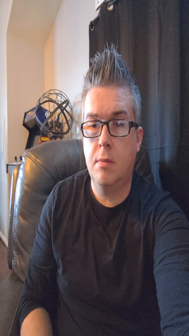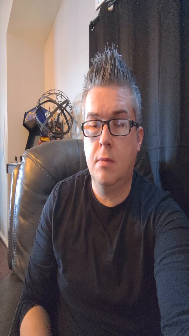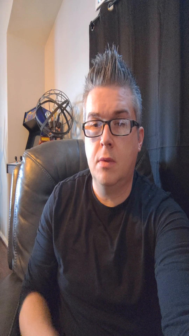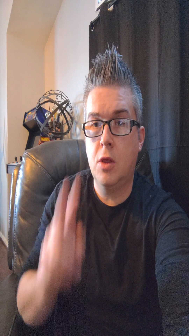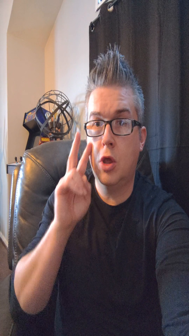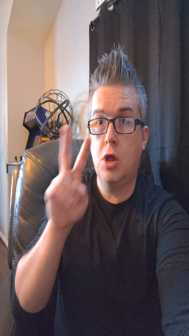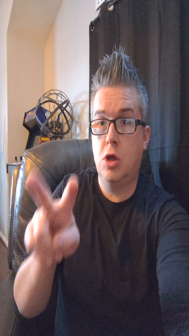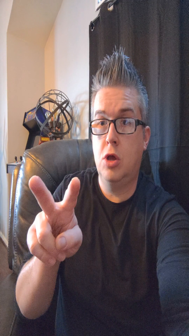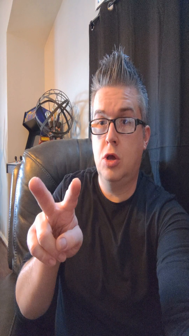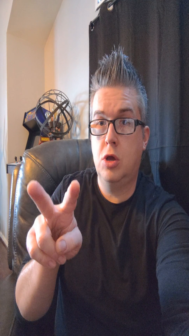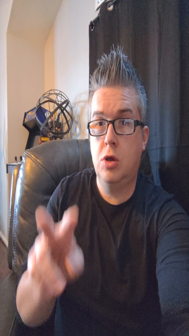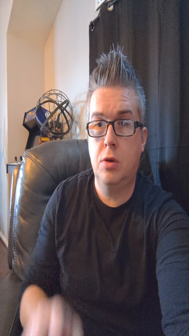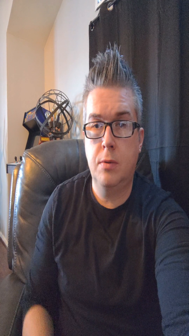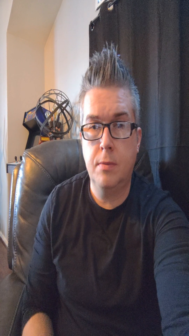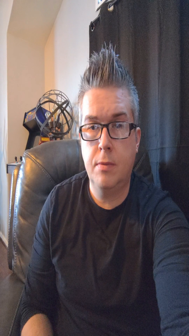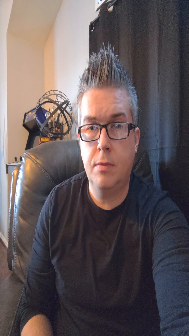look